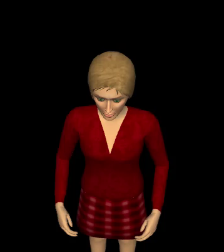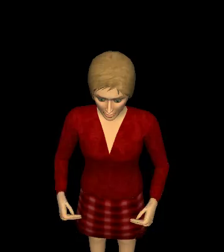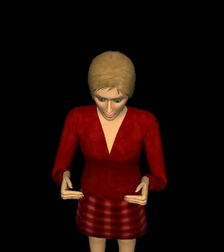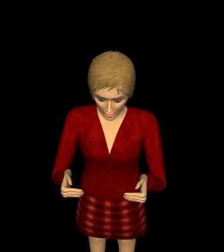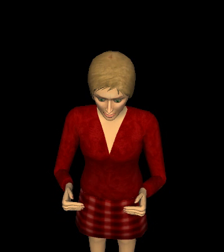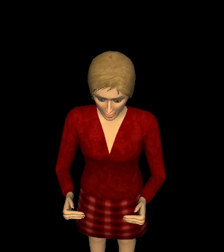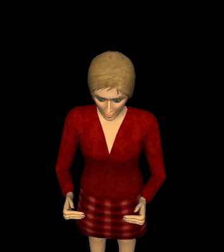توقف